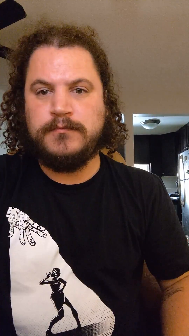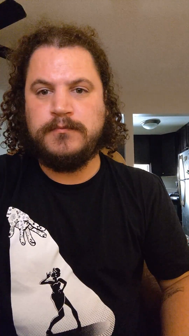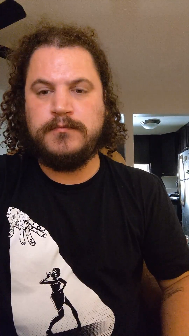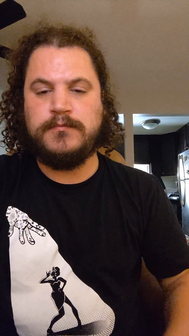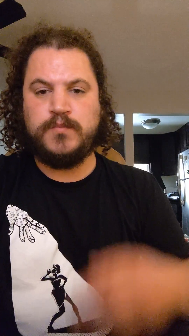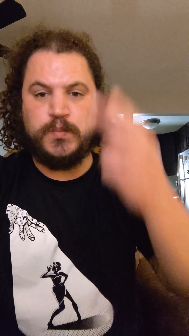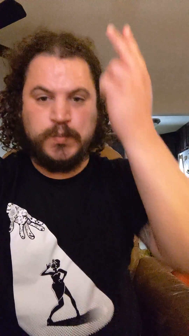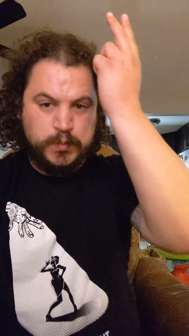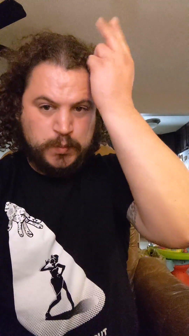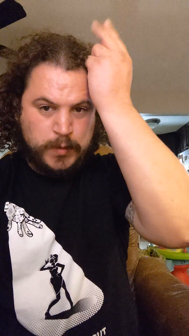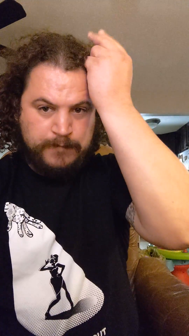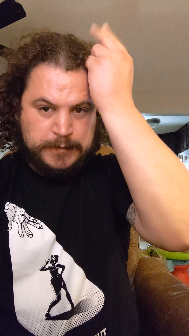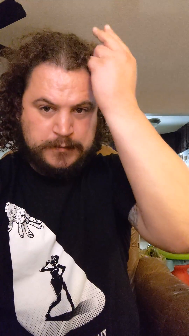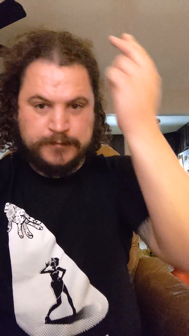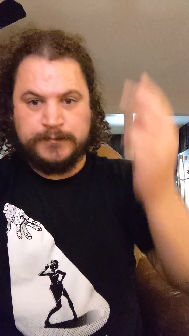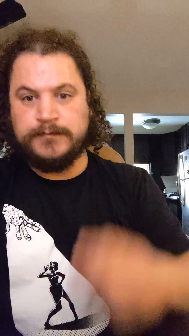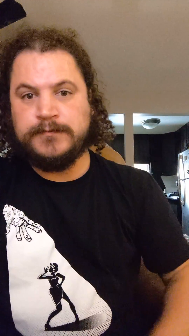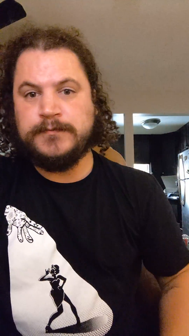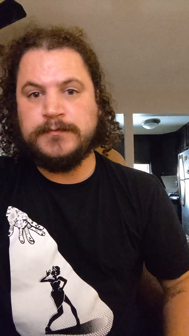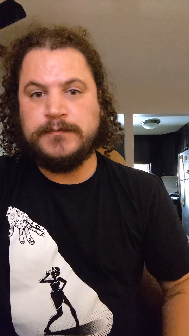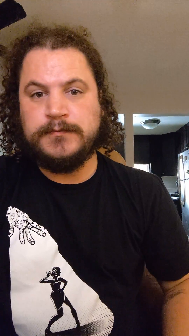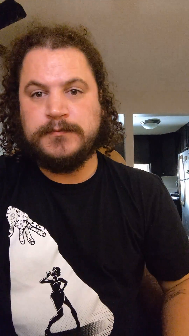rabbit